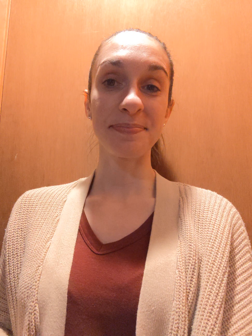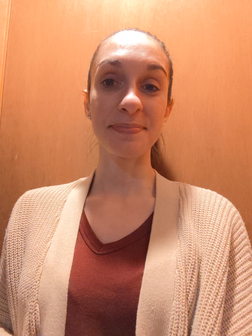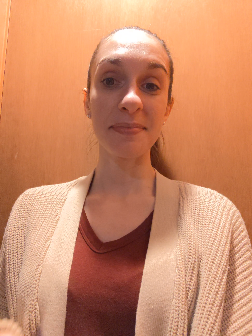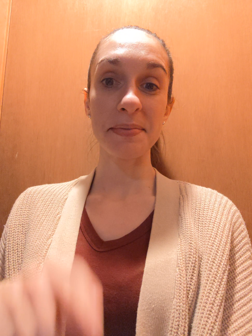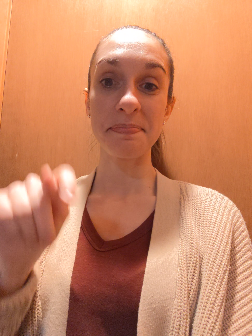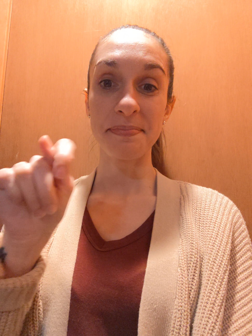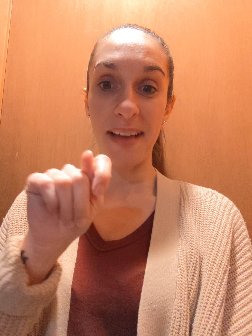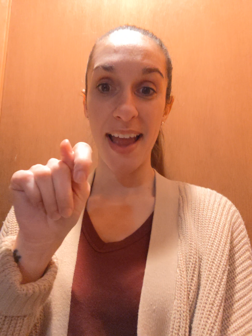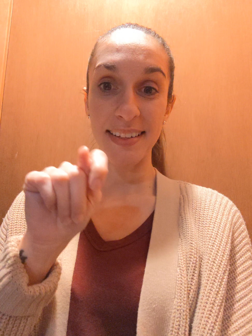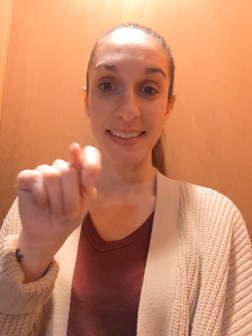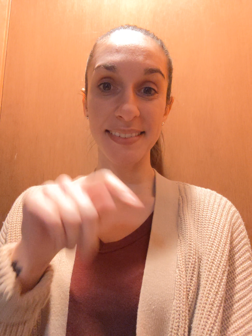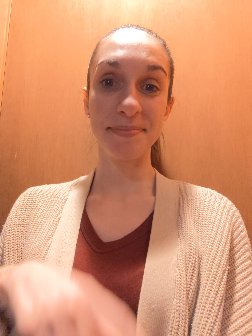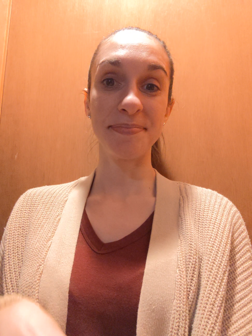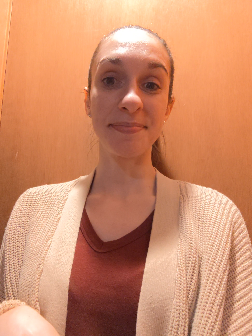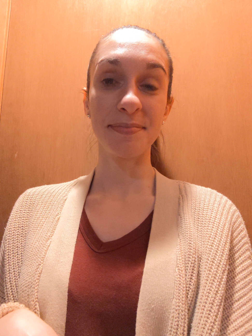potty